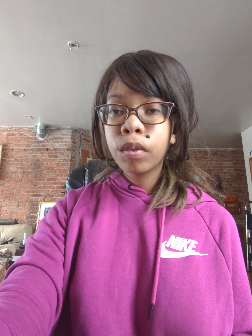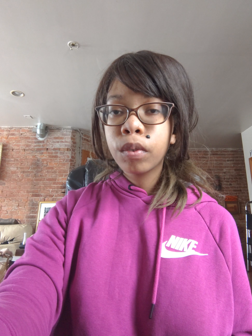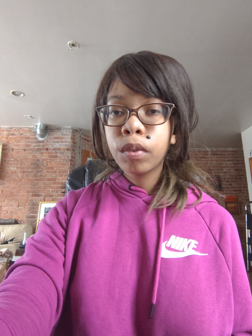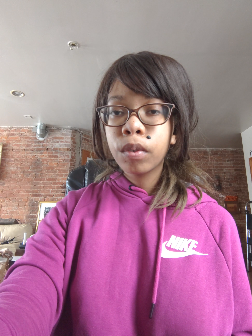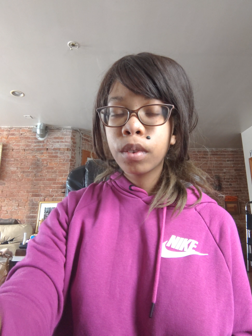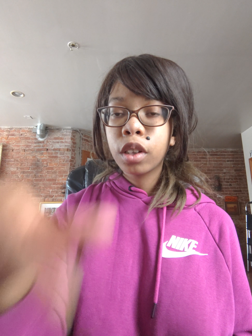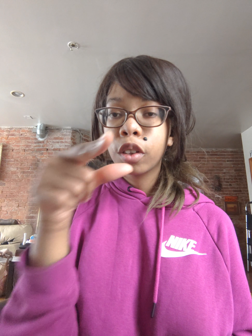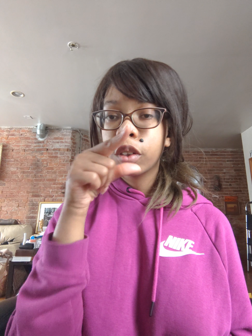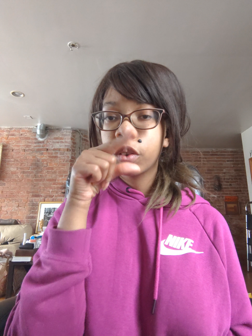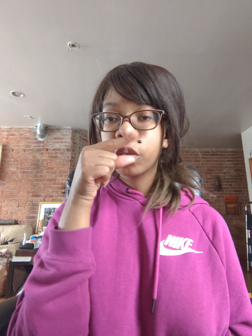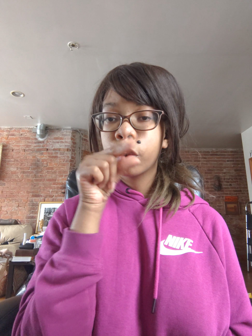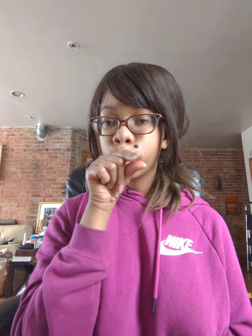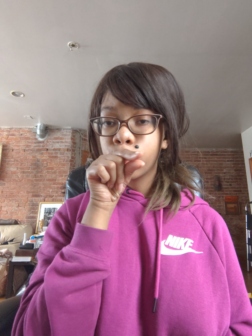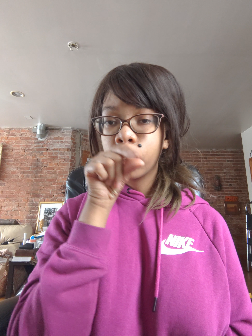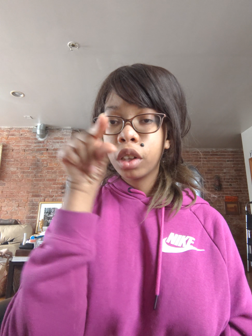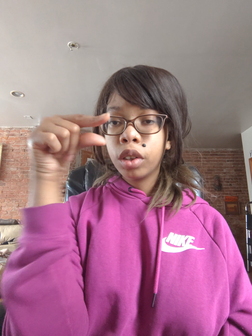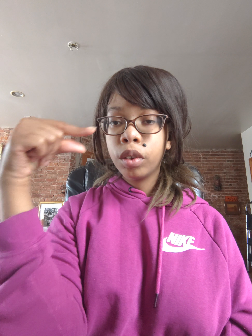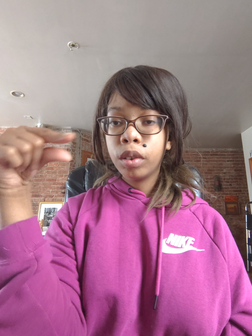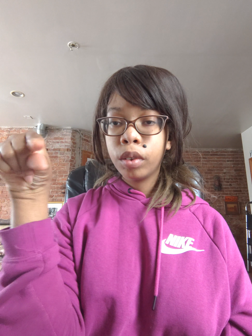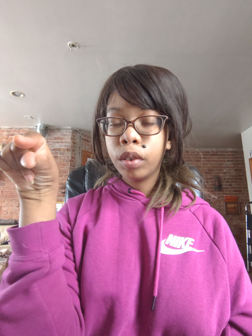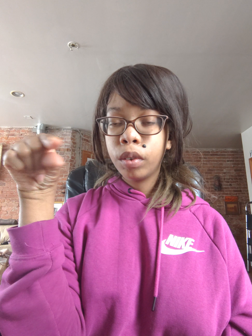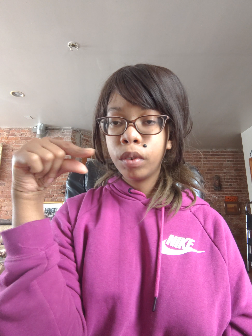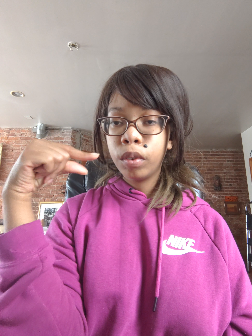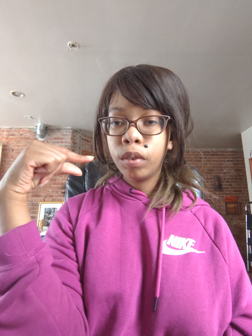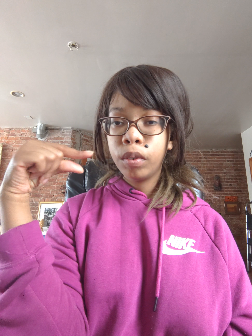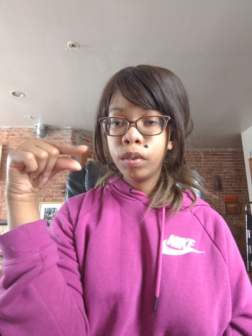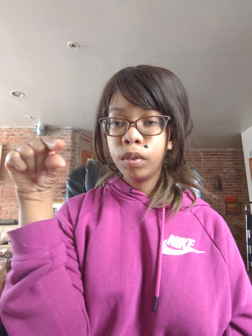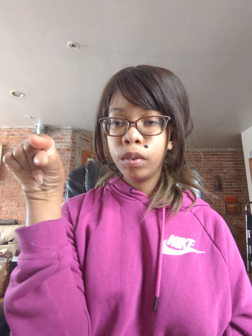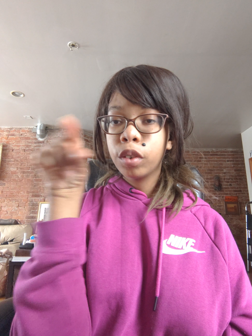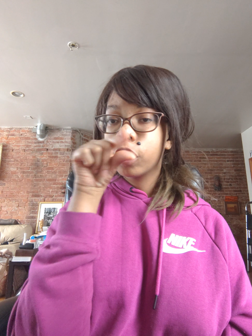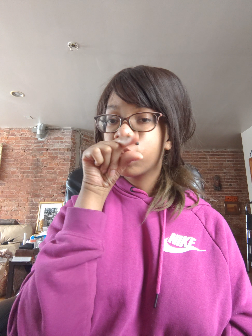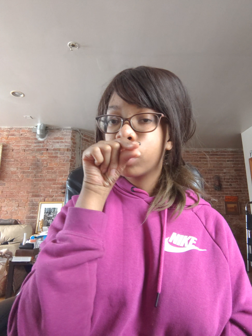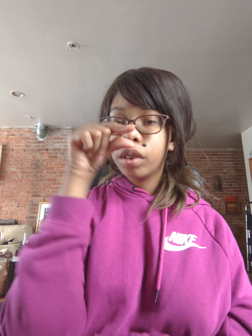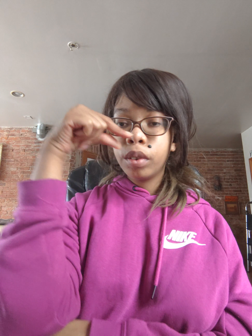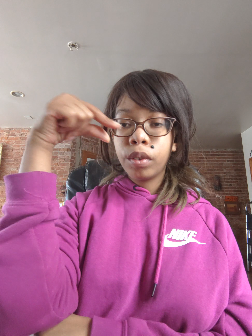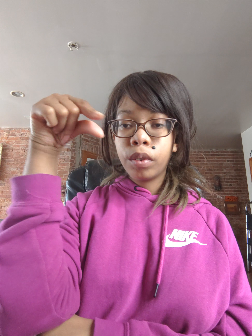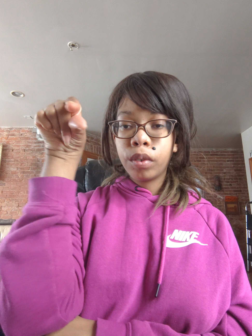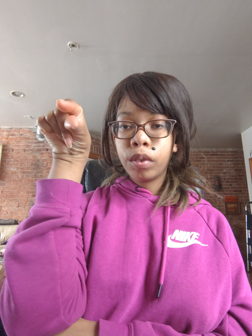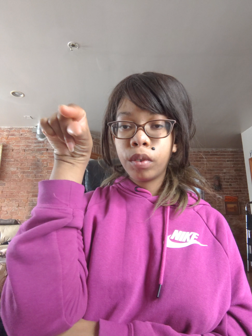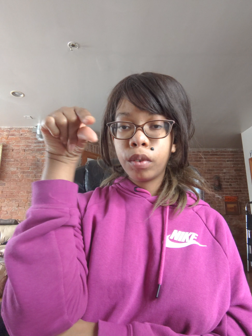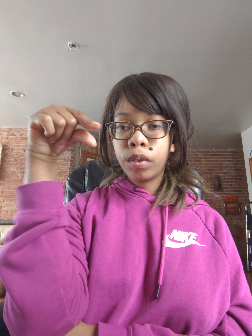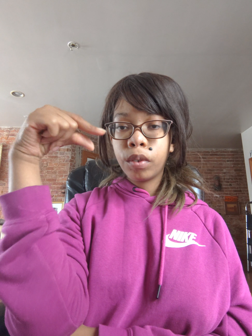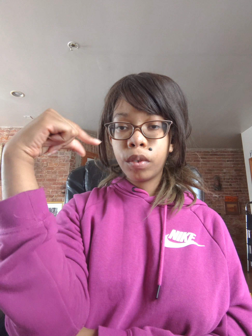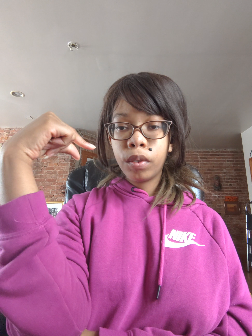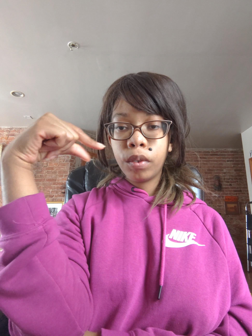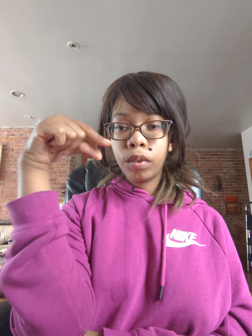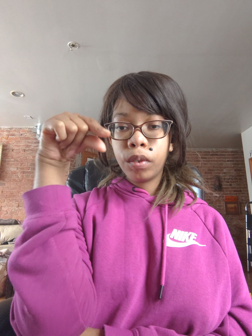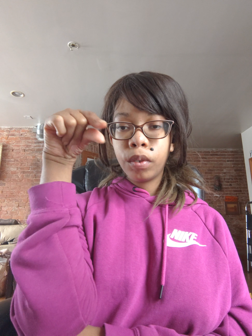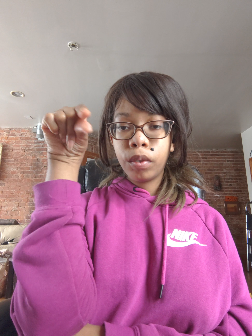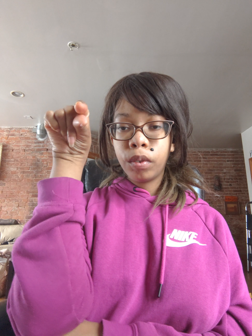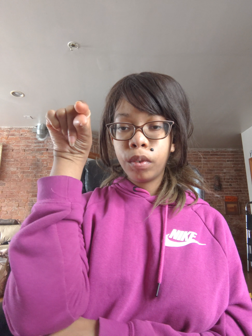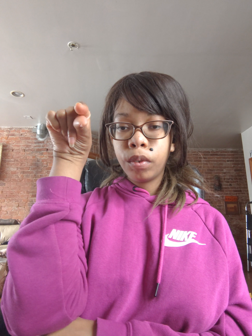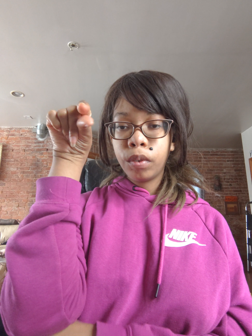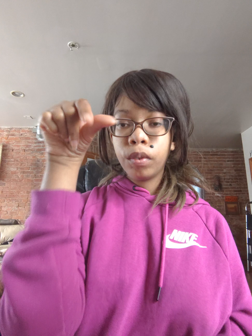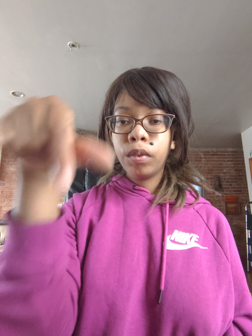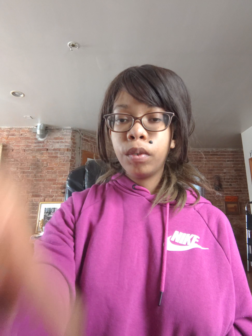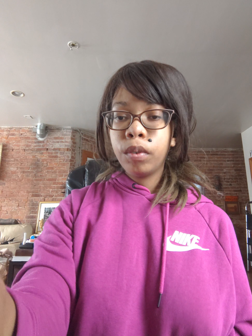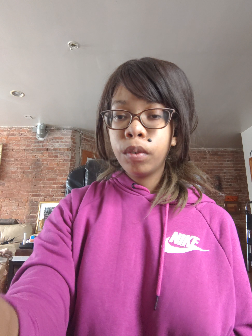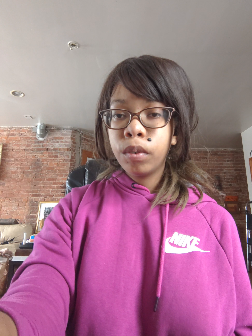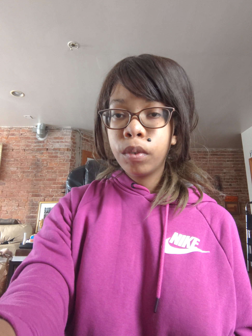goose